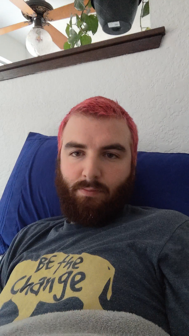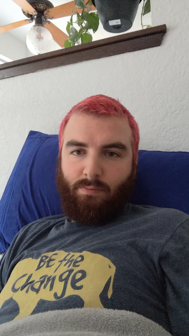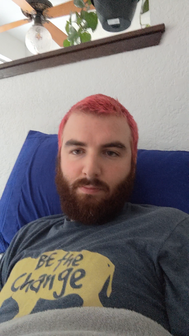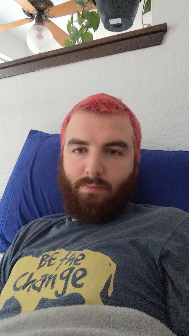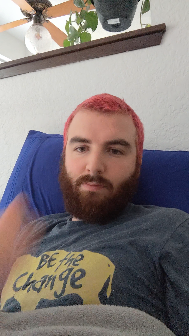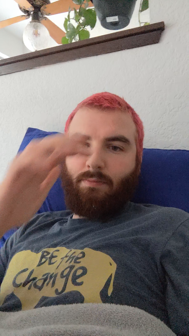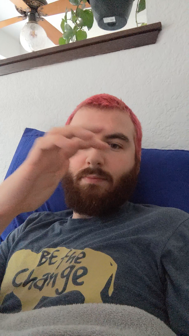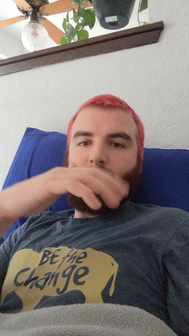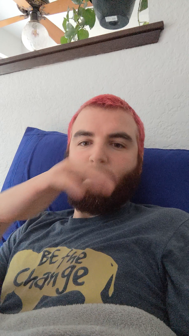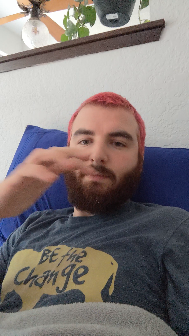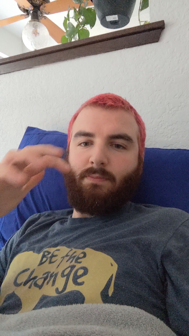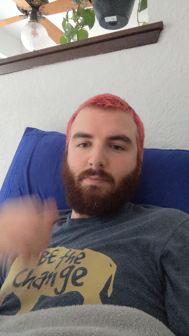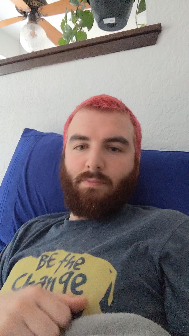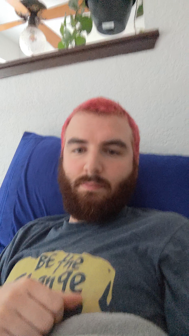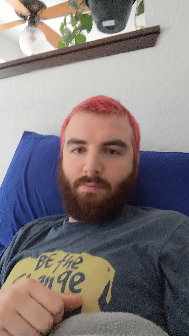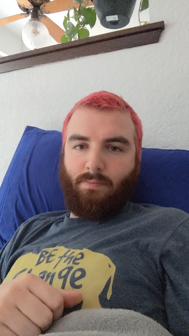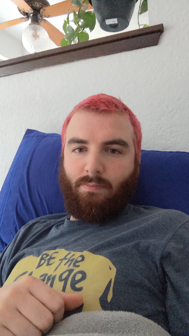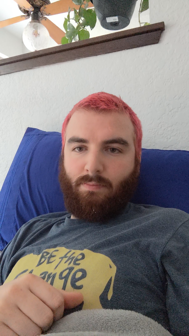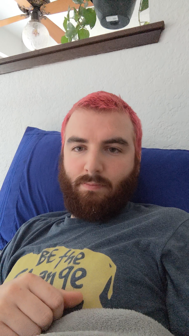grapes